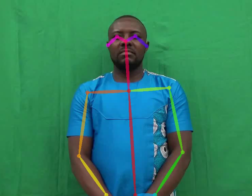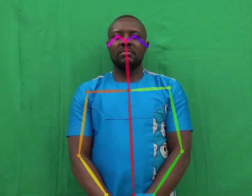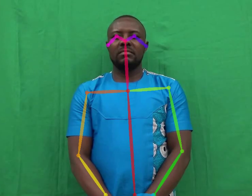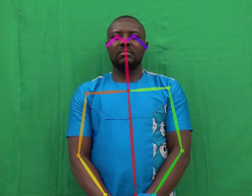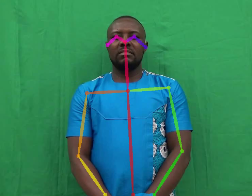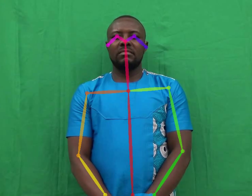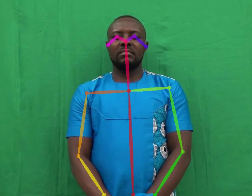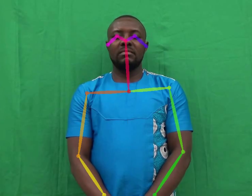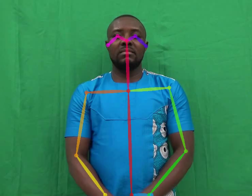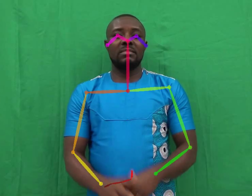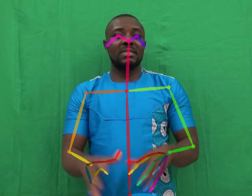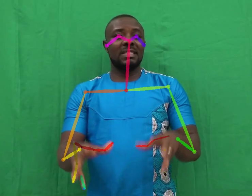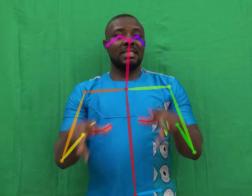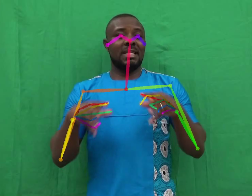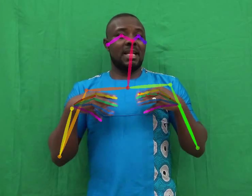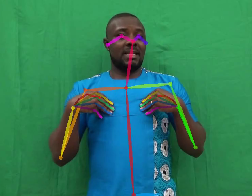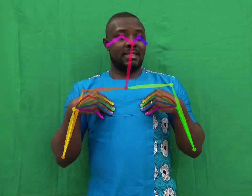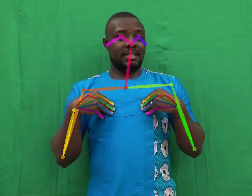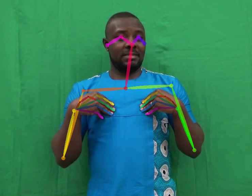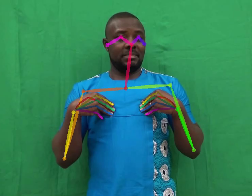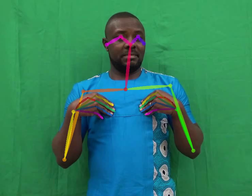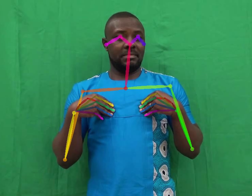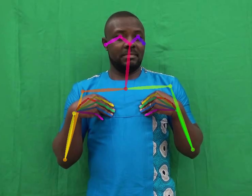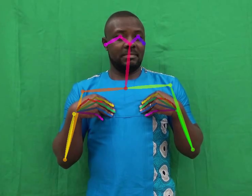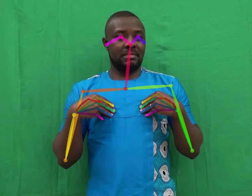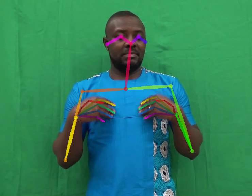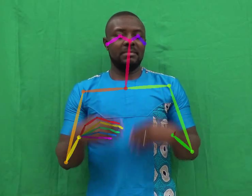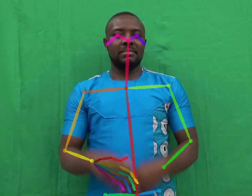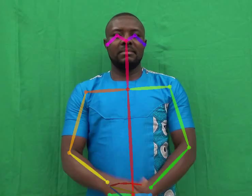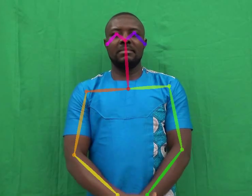accept